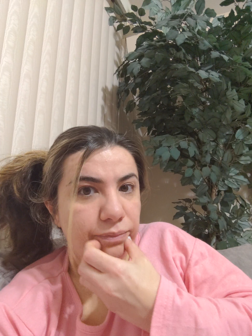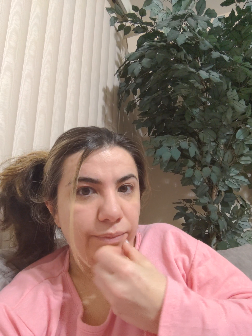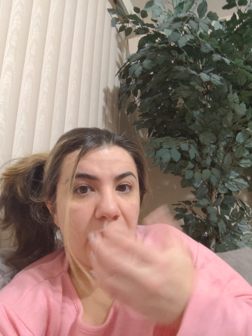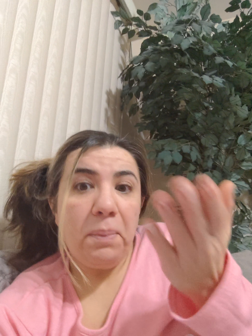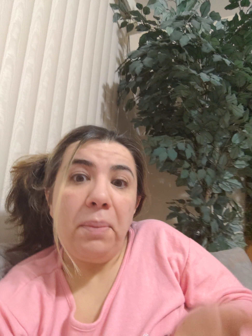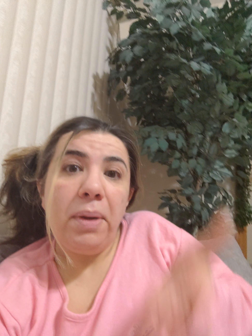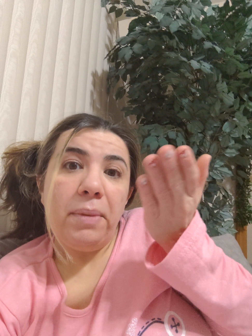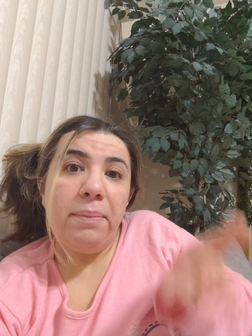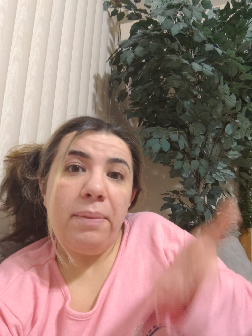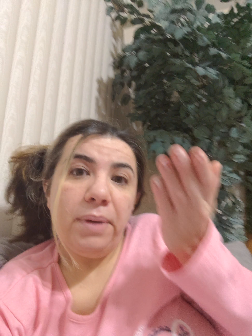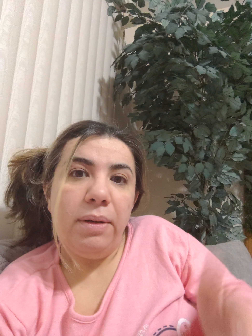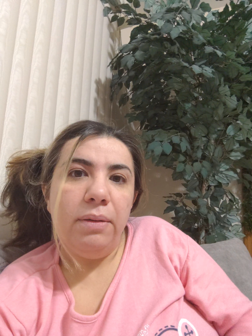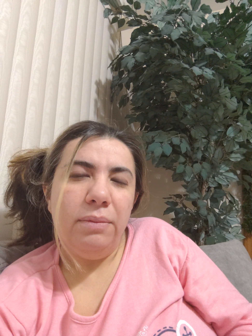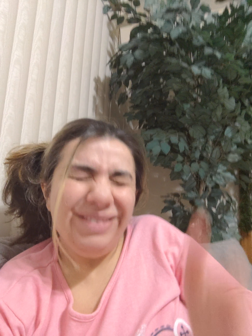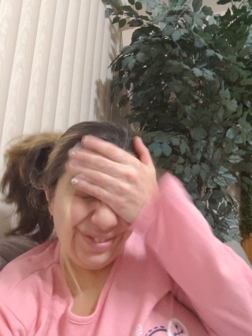night